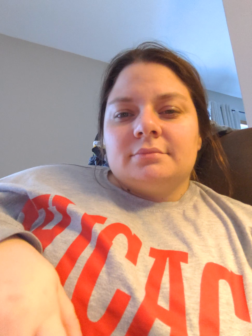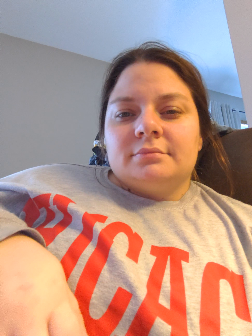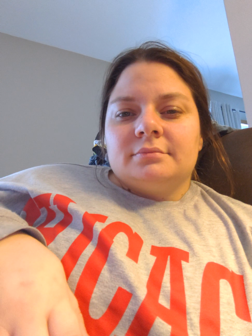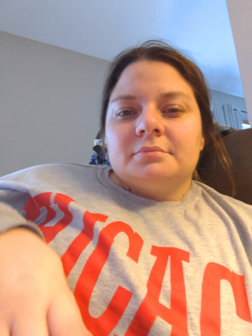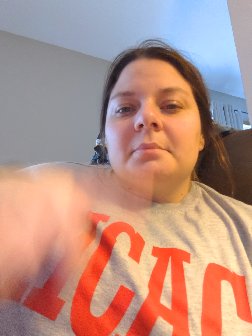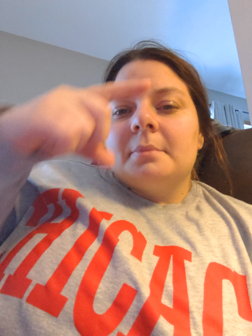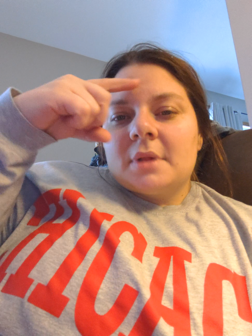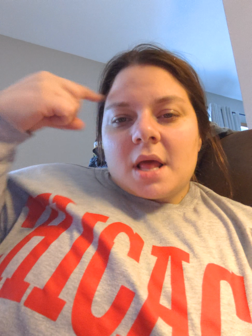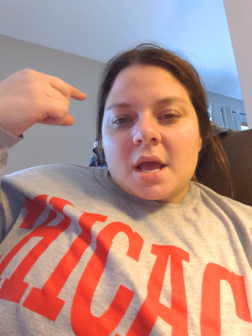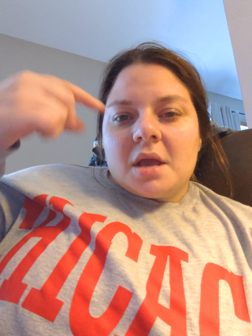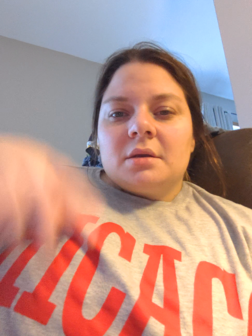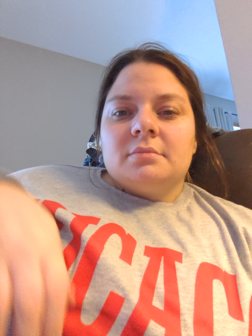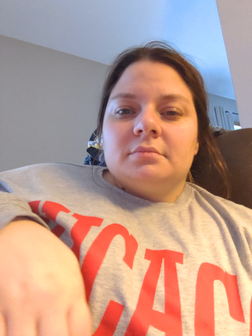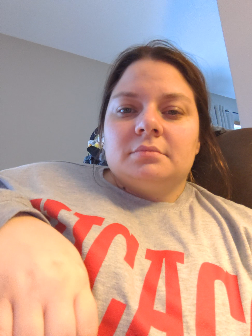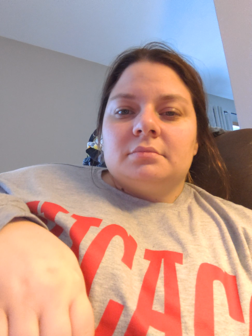black